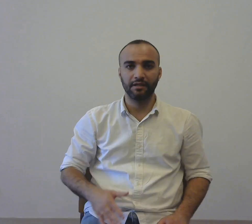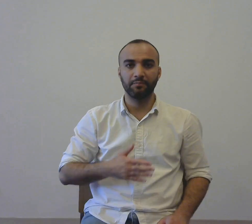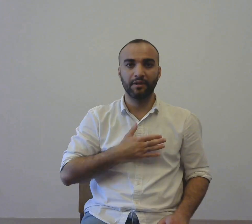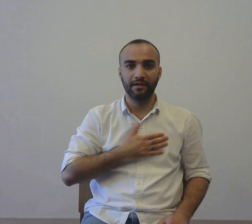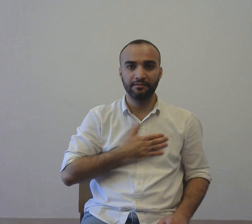mən